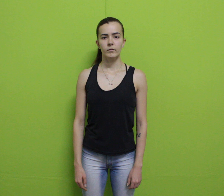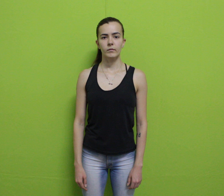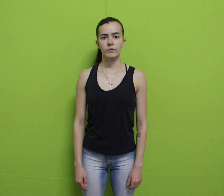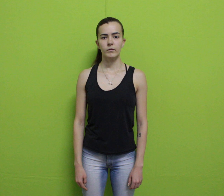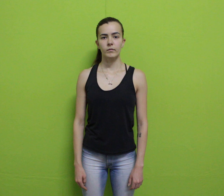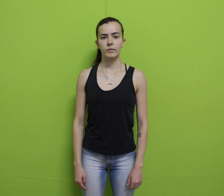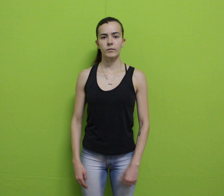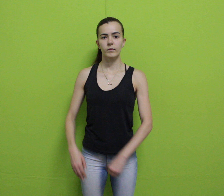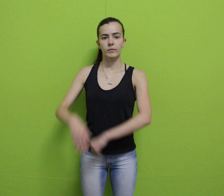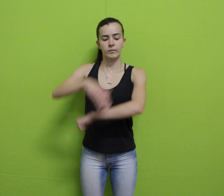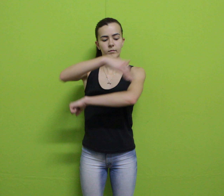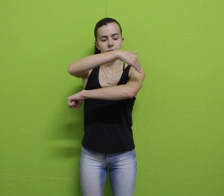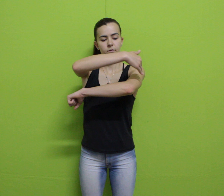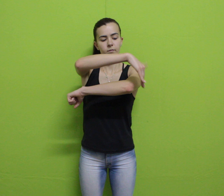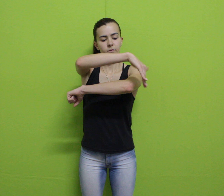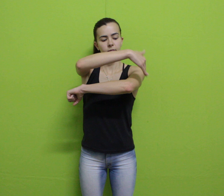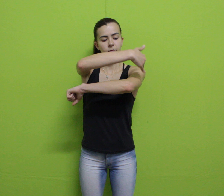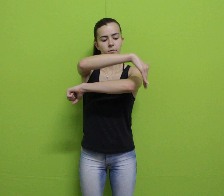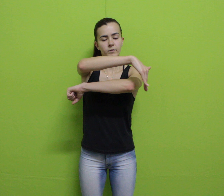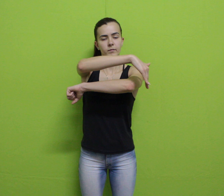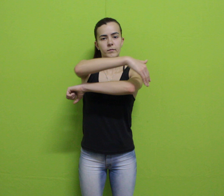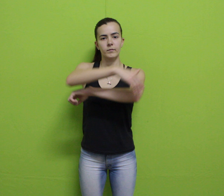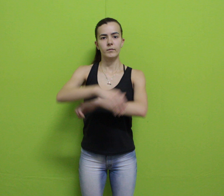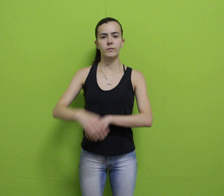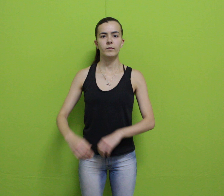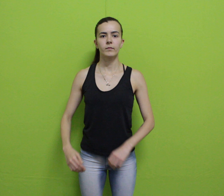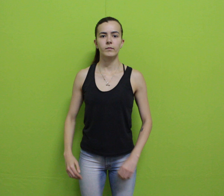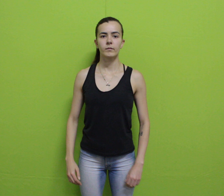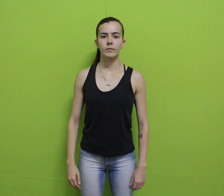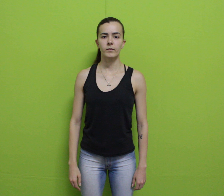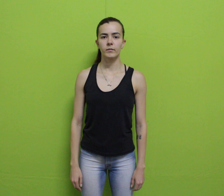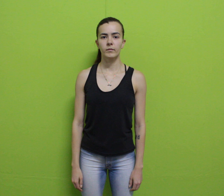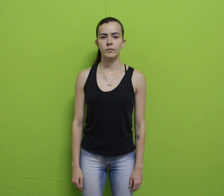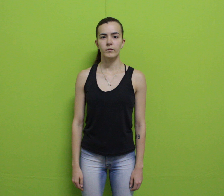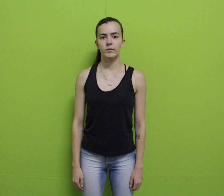esquina